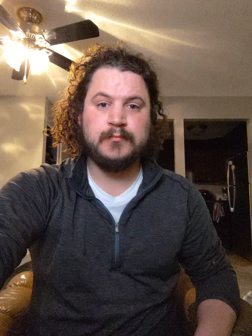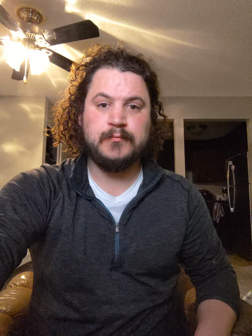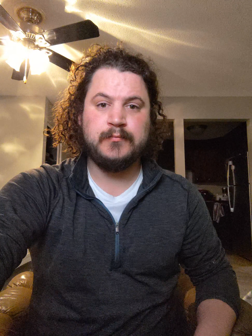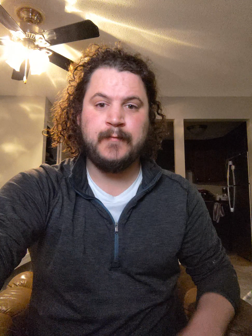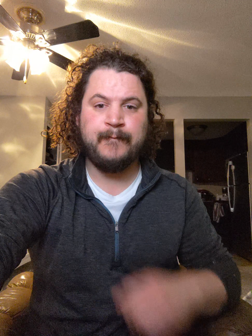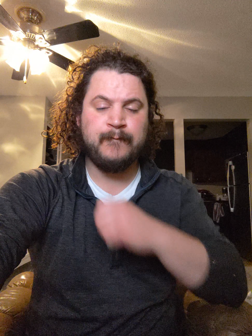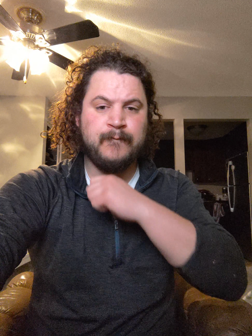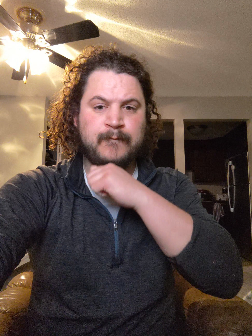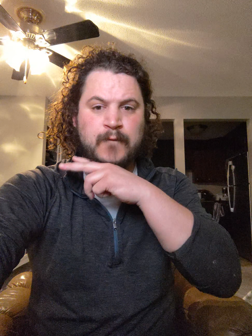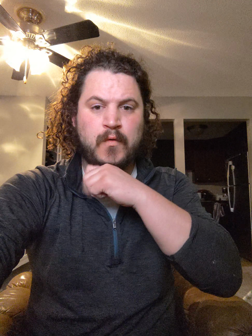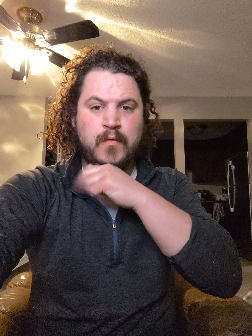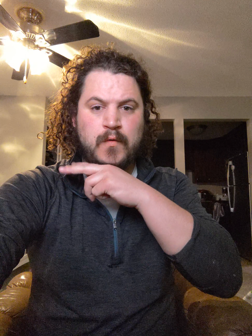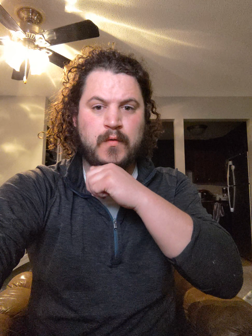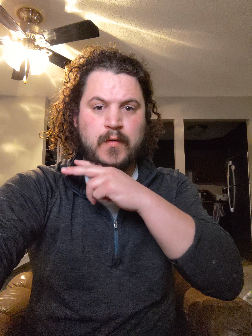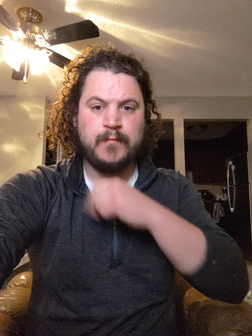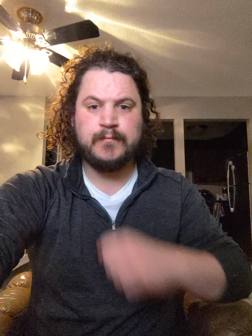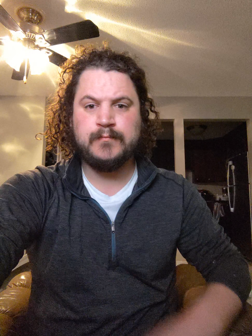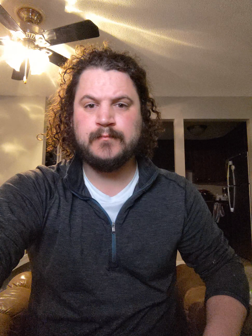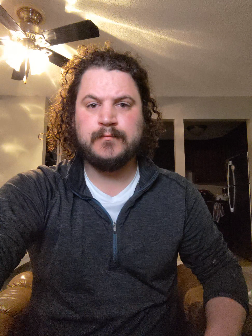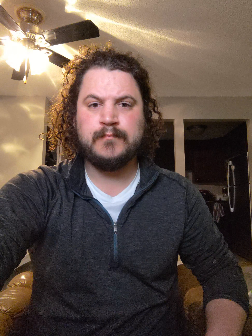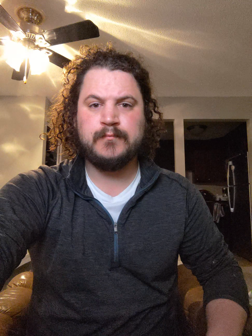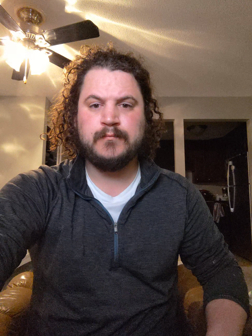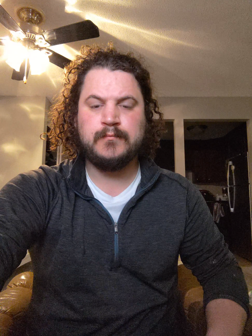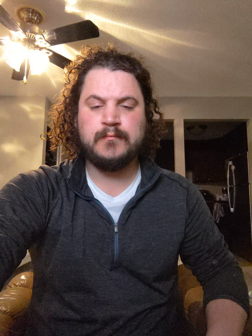frog